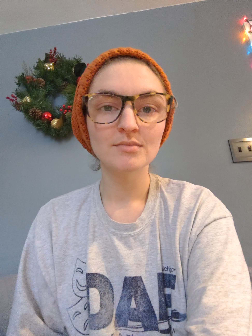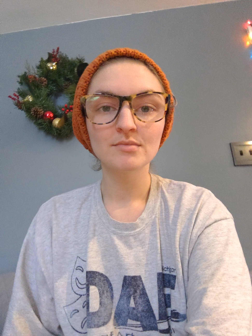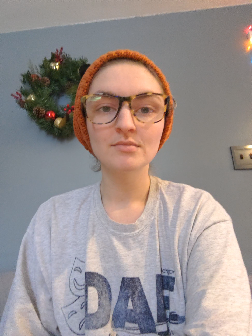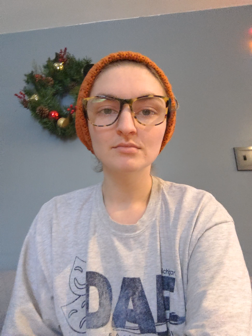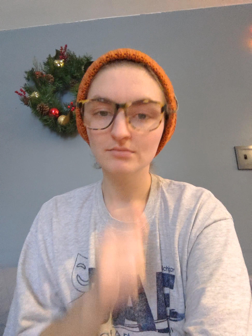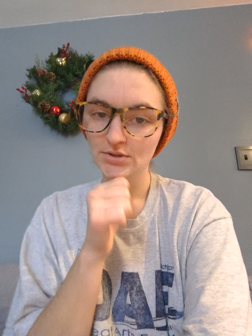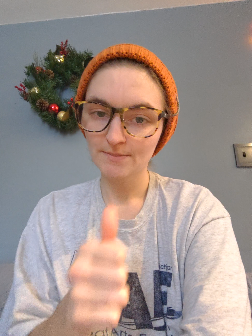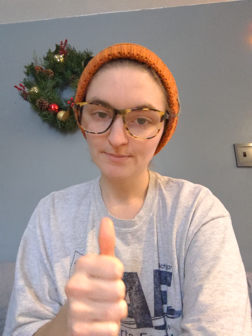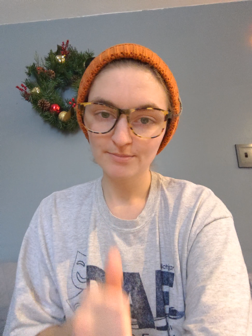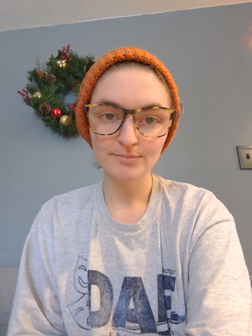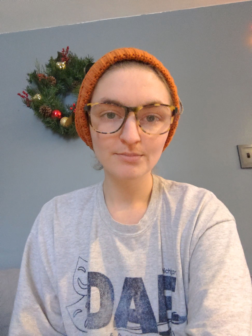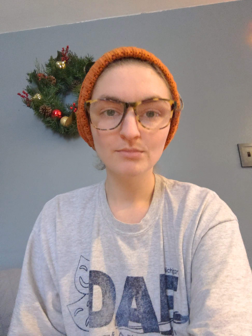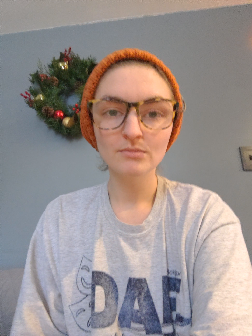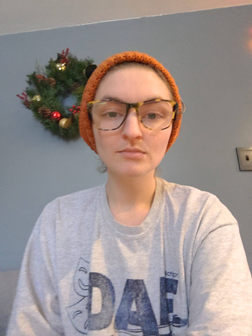not